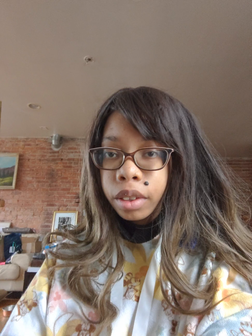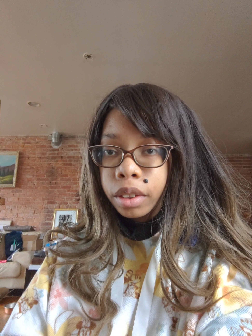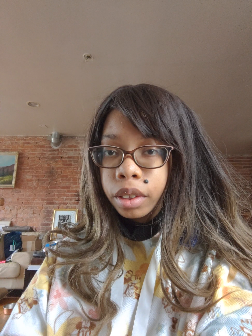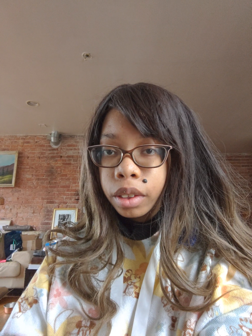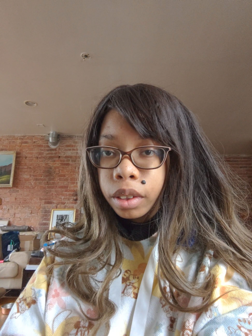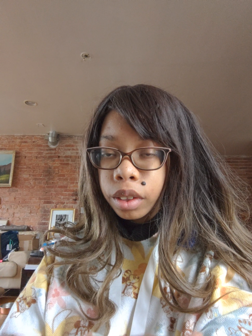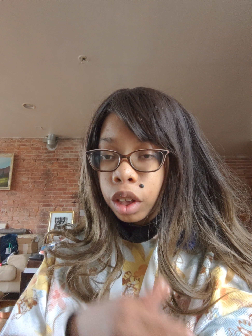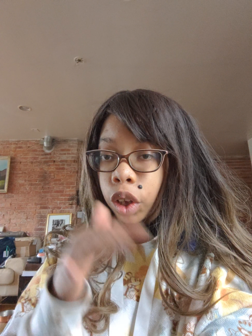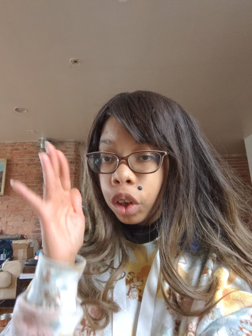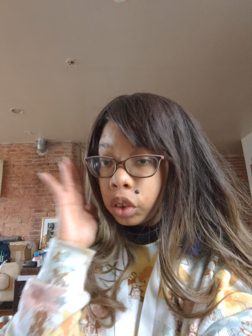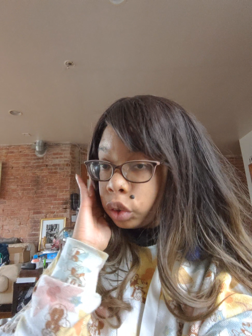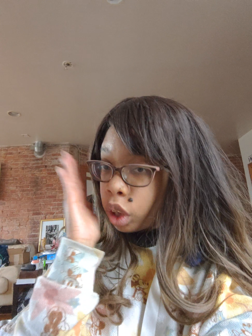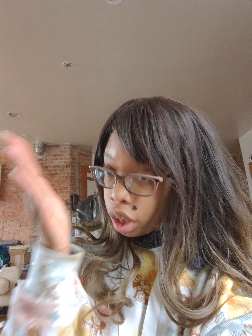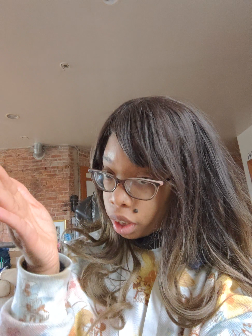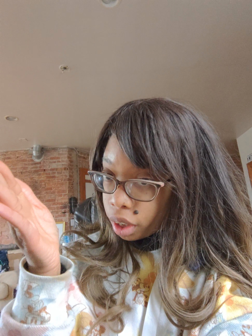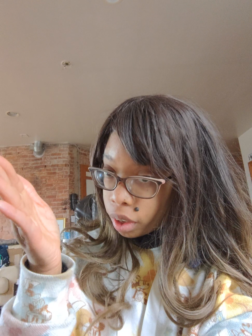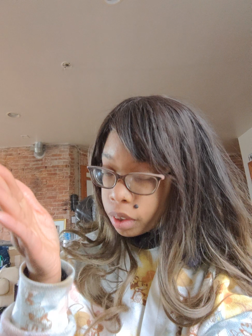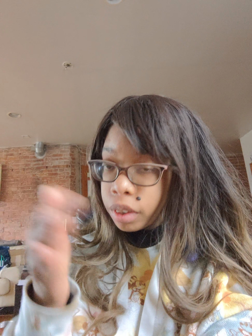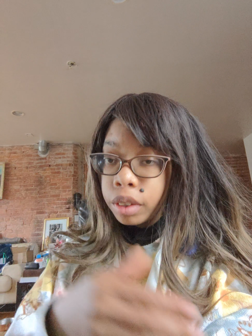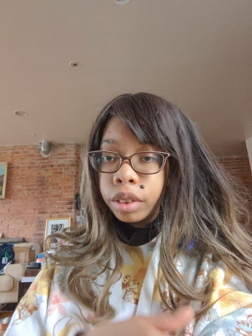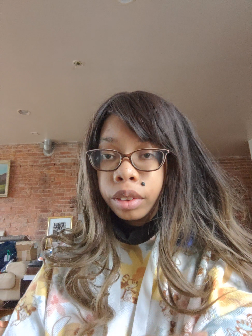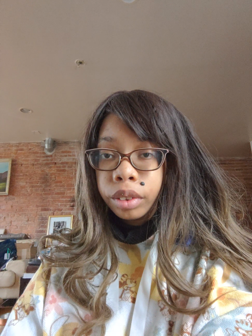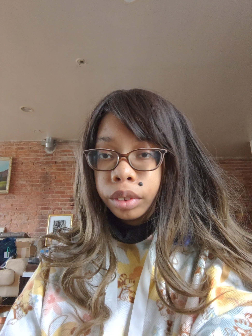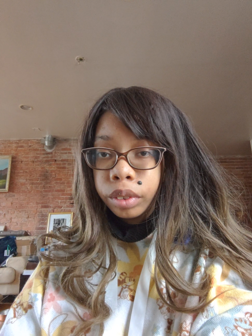will